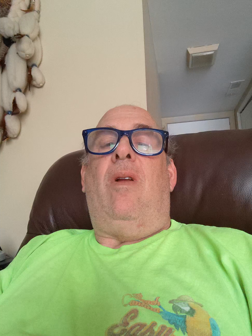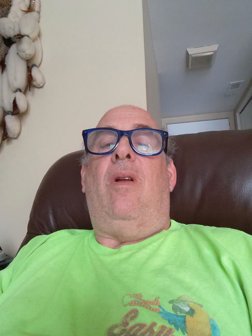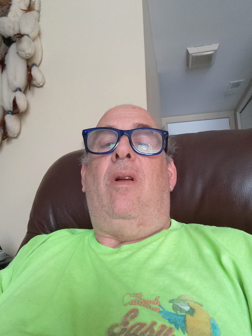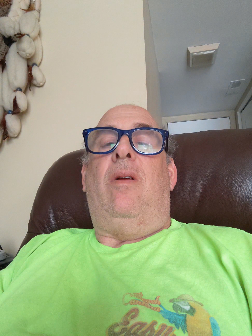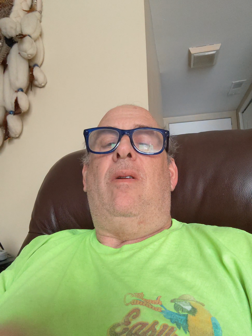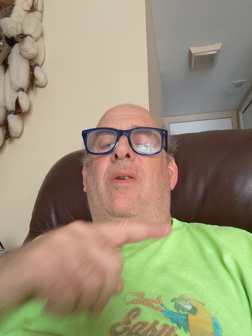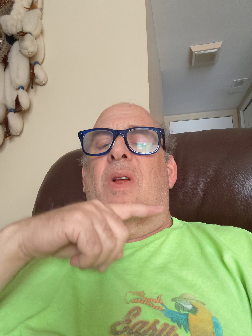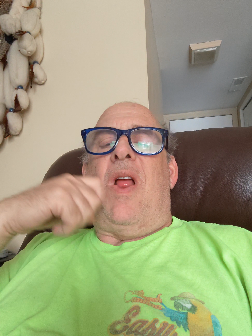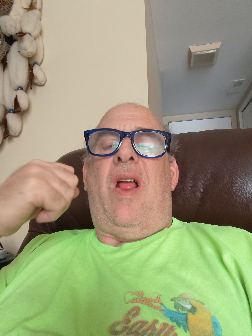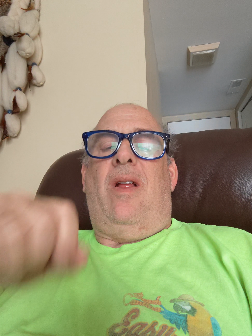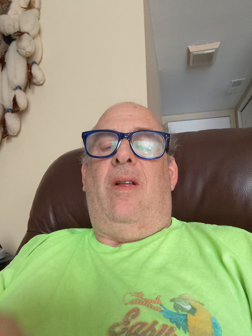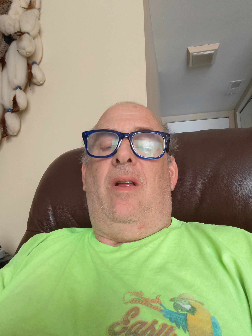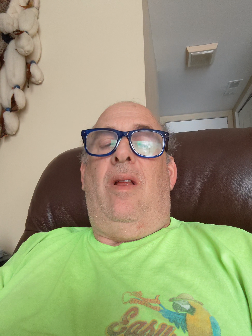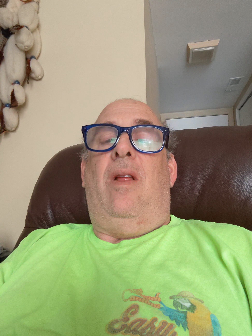dry